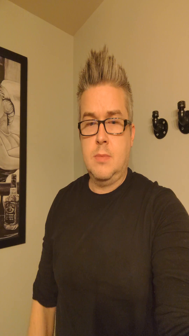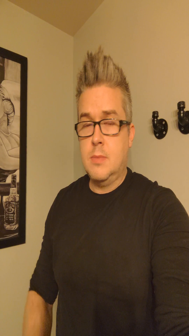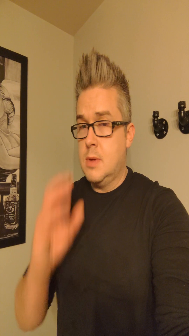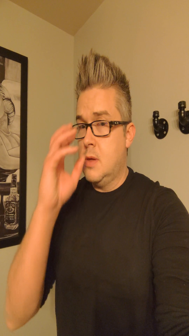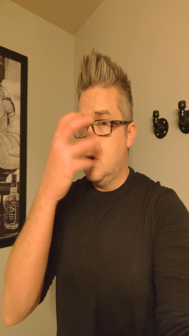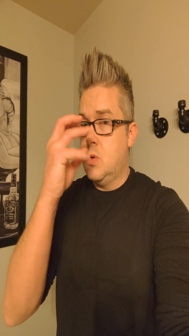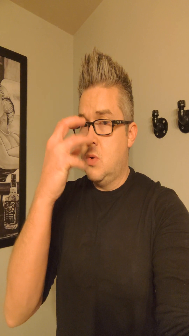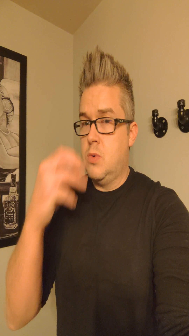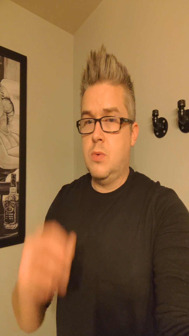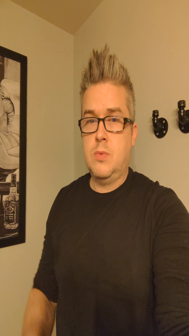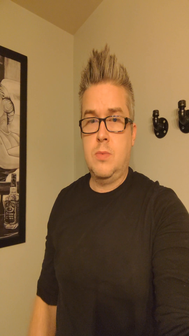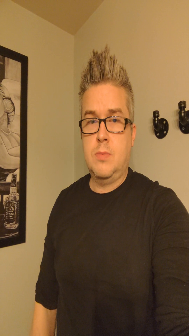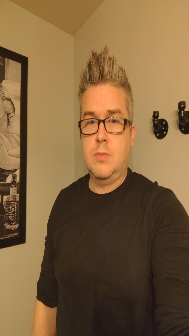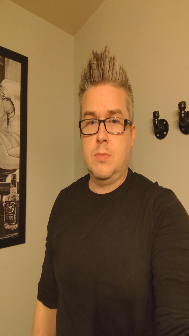clown